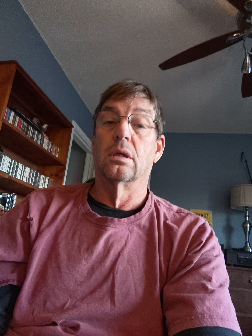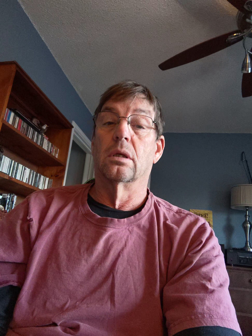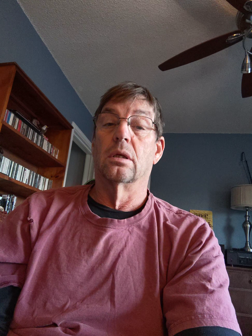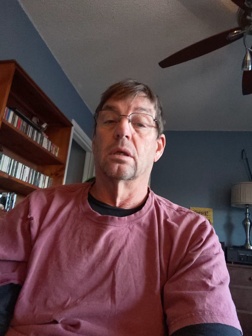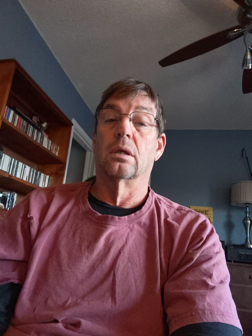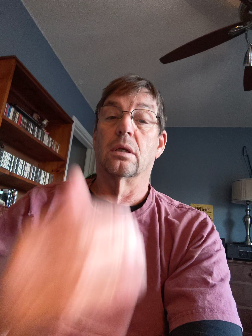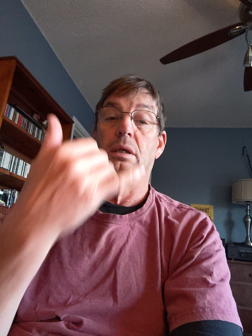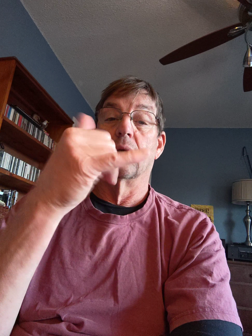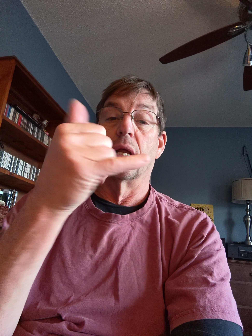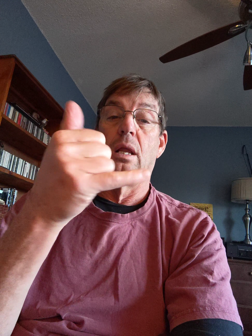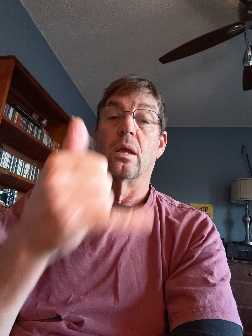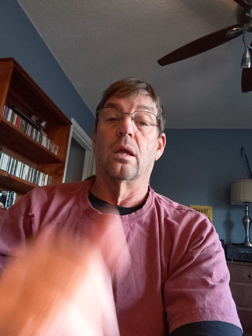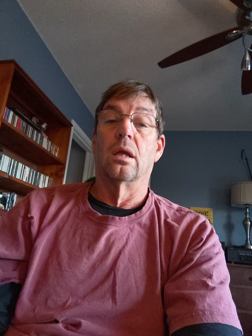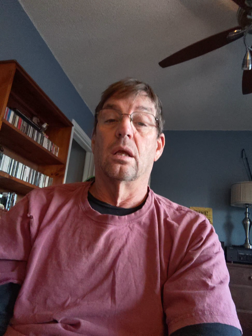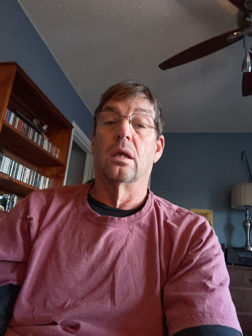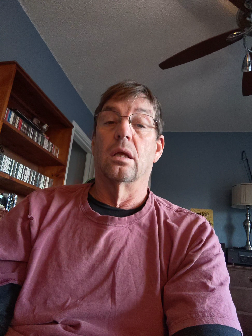yellow